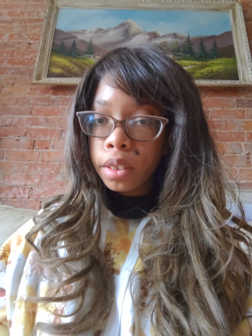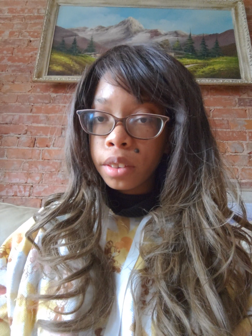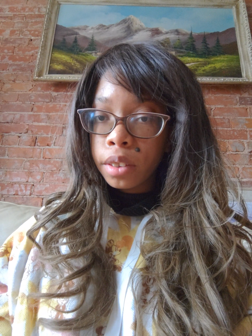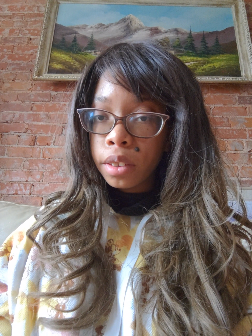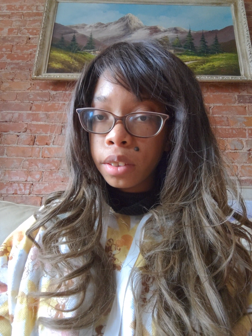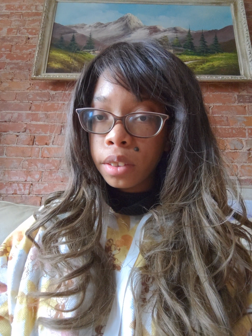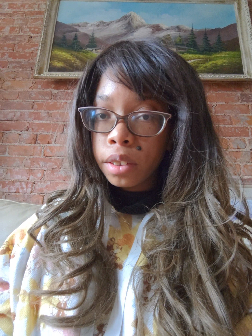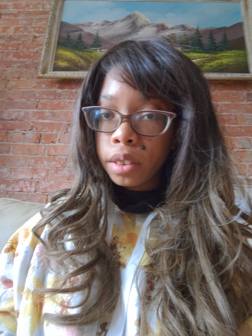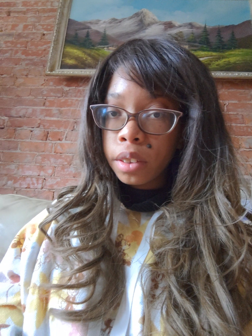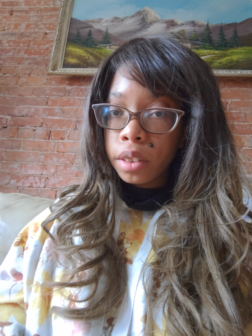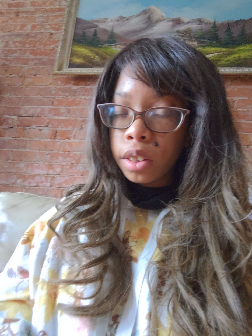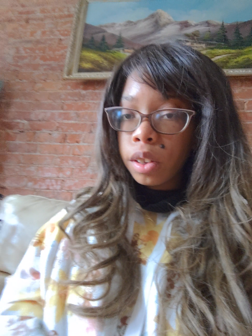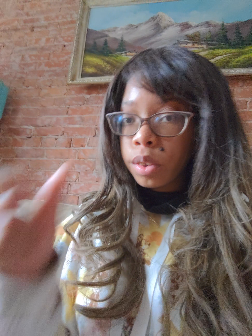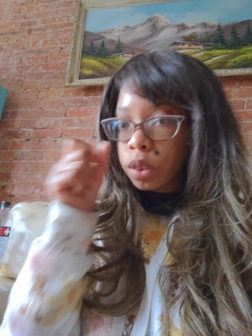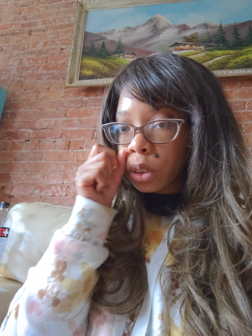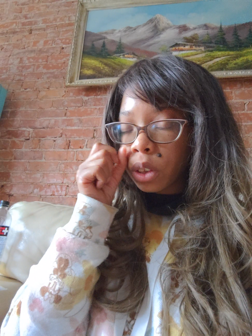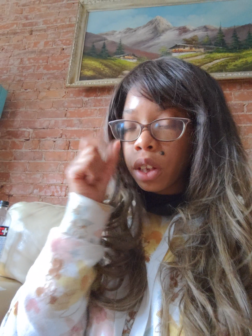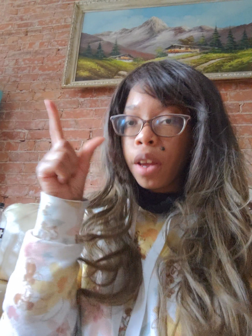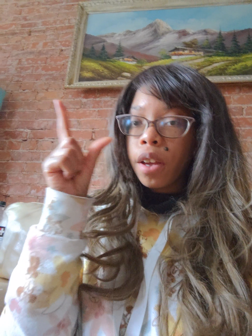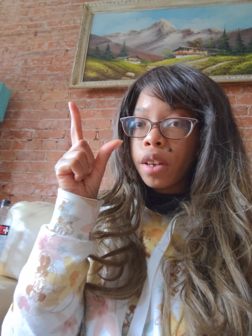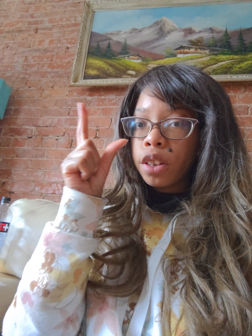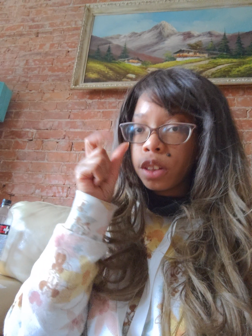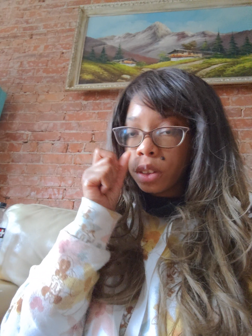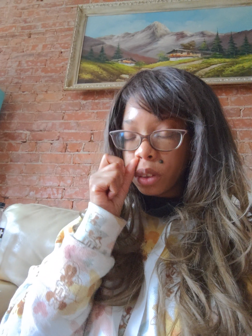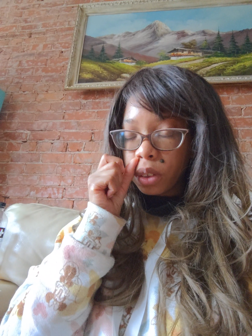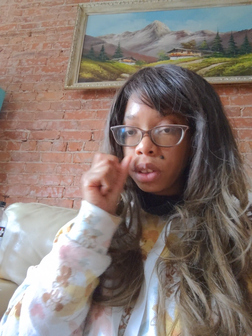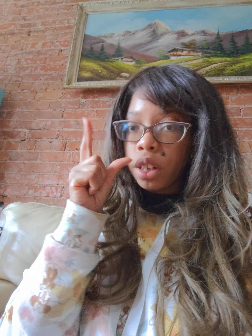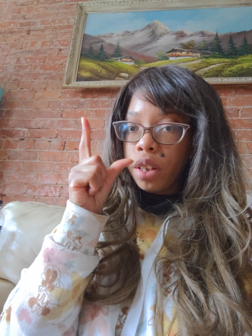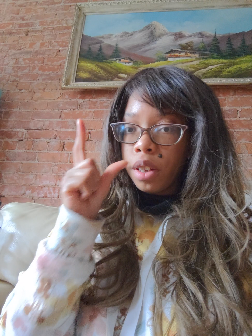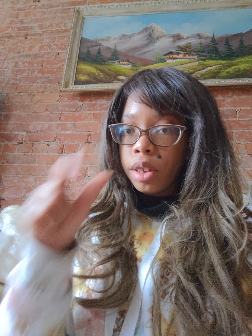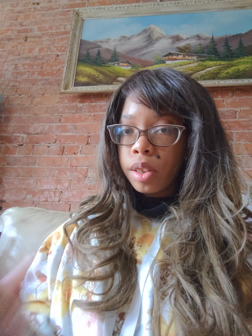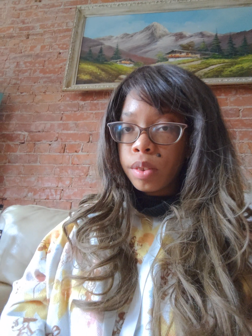wake